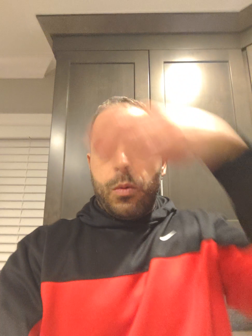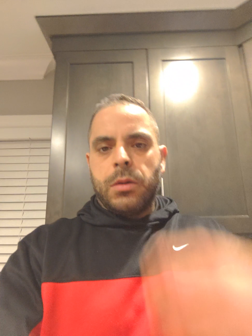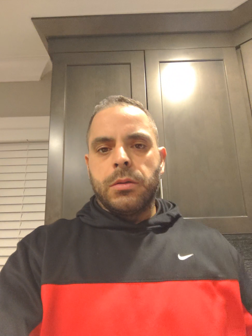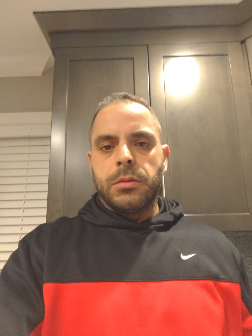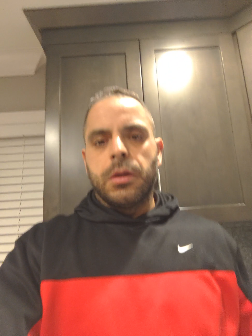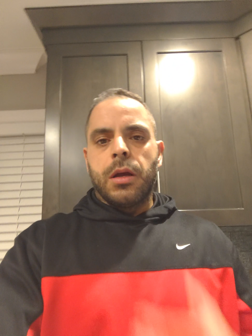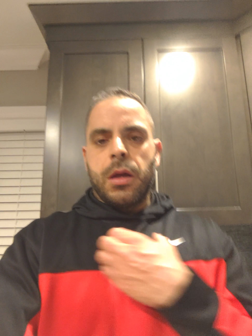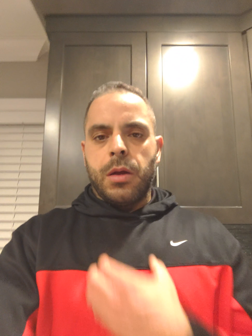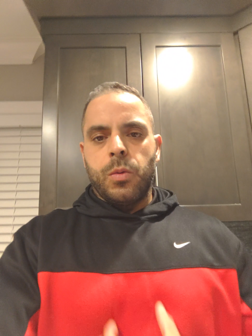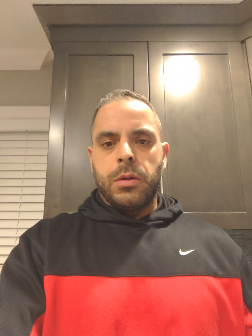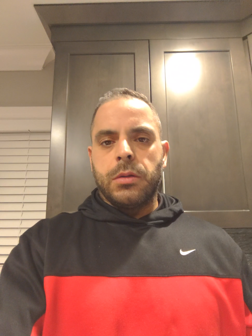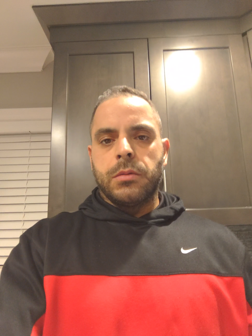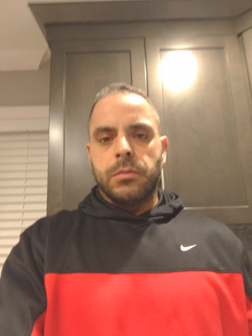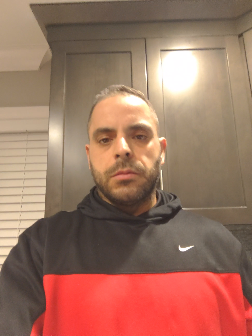hungry